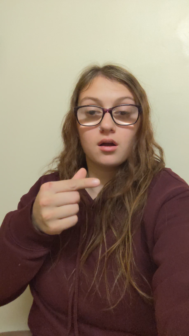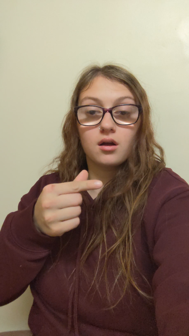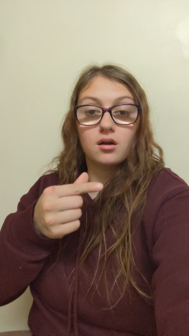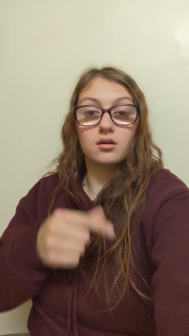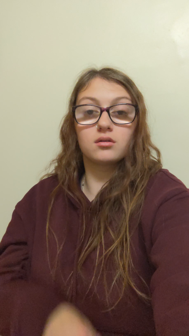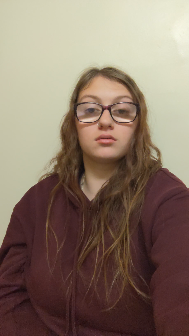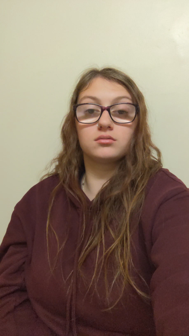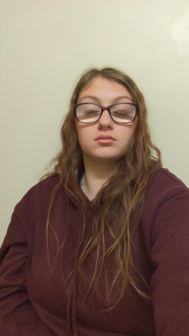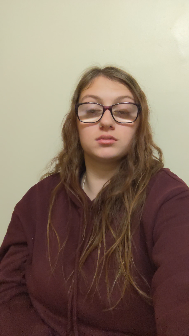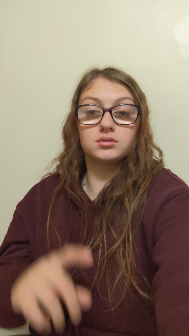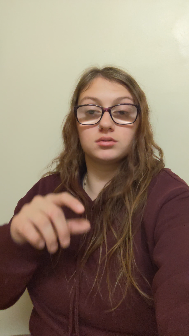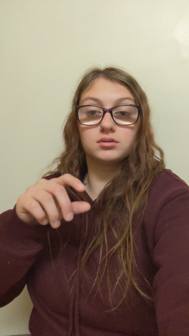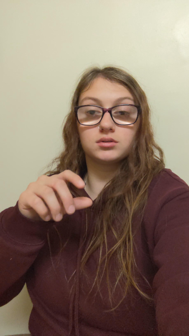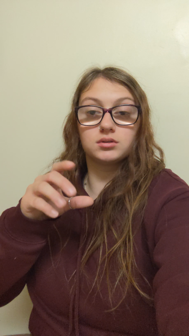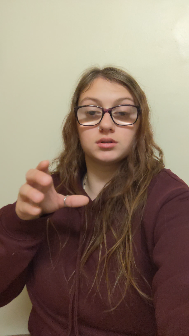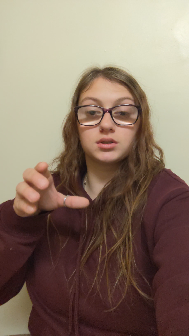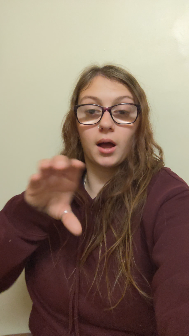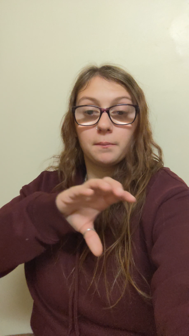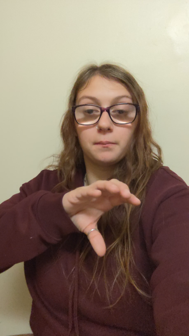dump